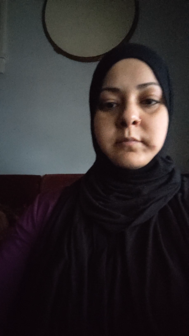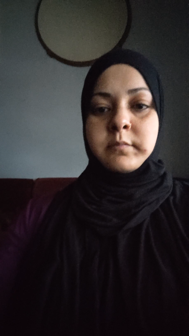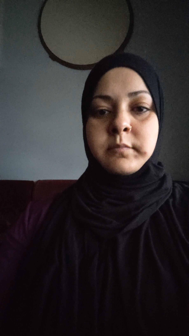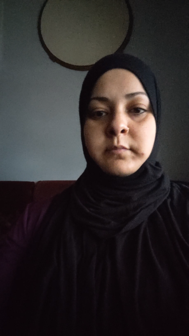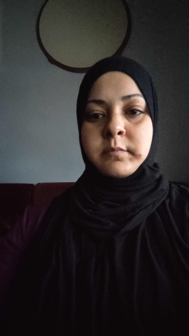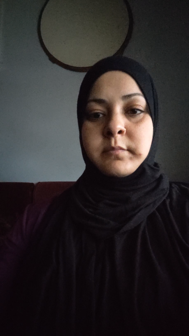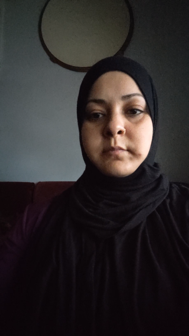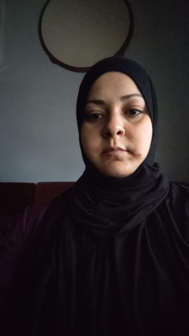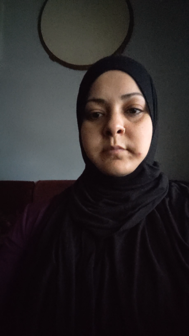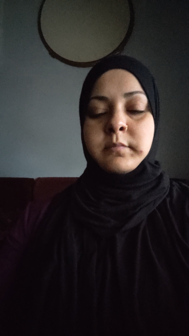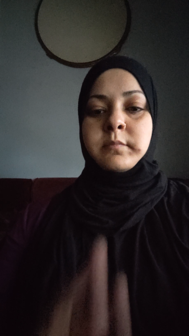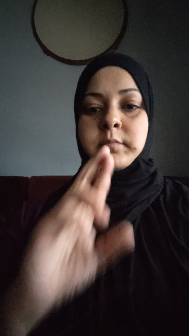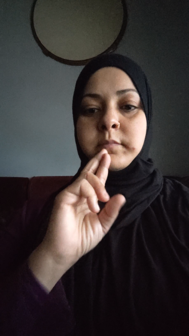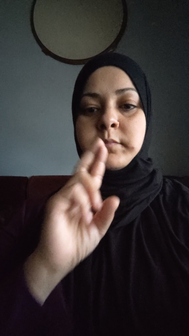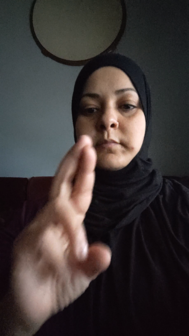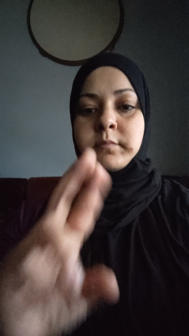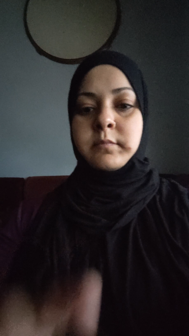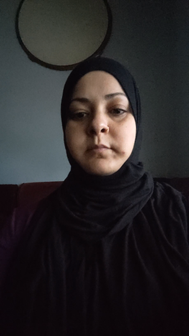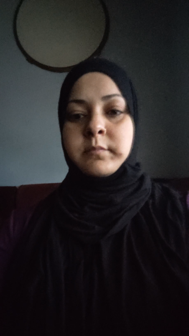are